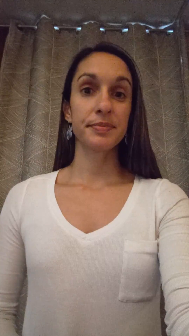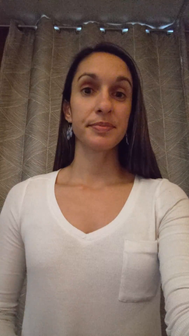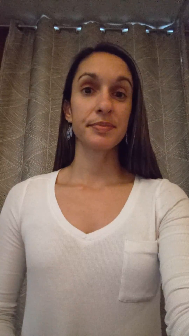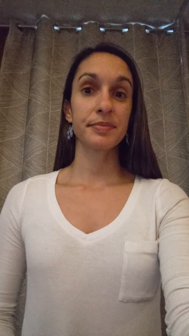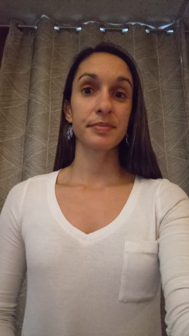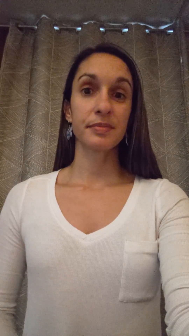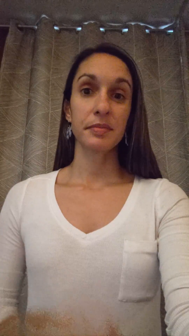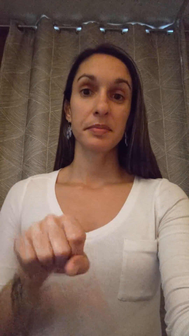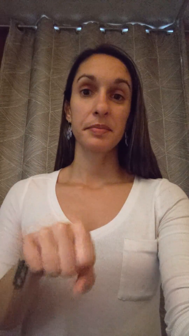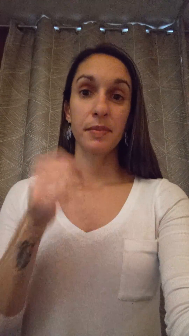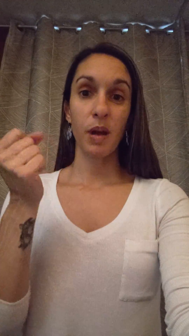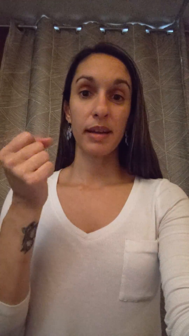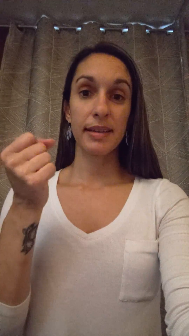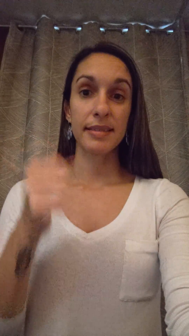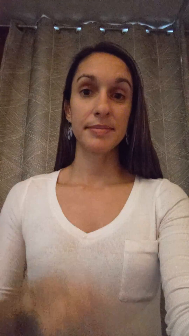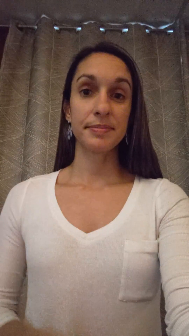broken